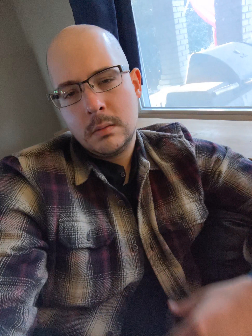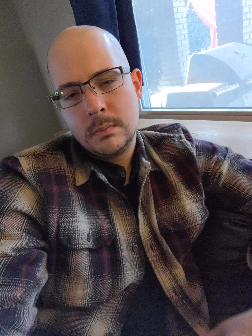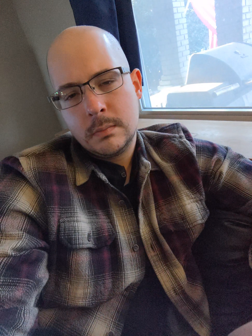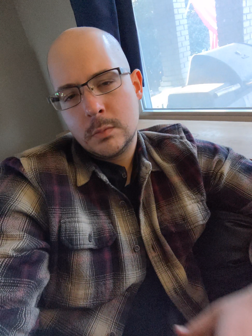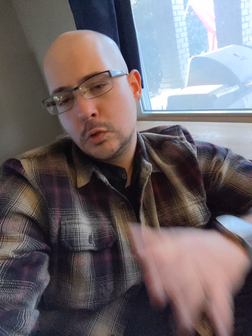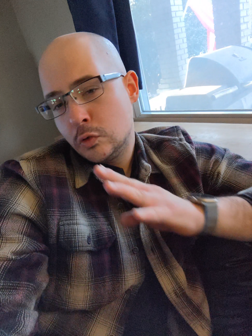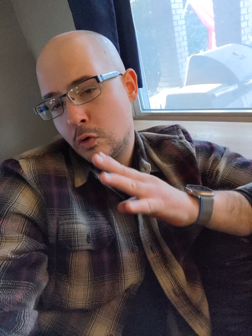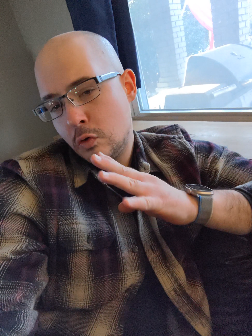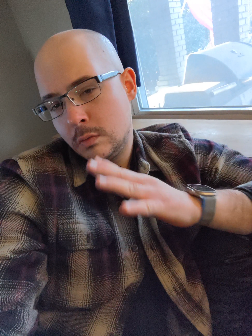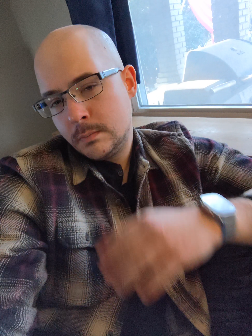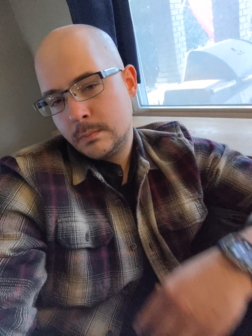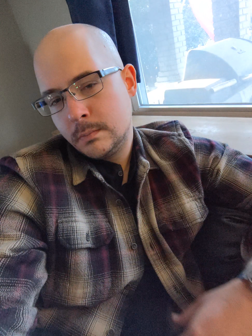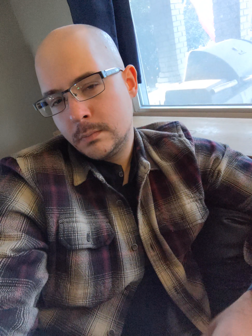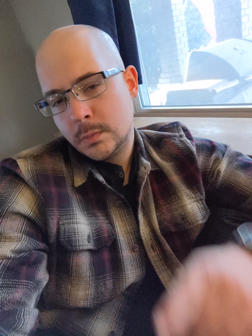talk